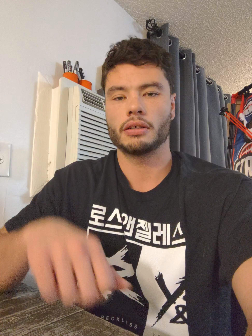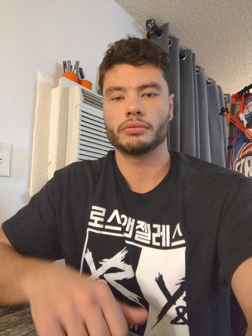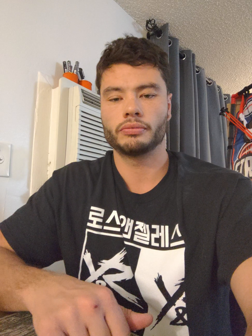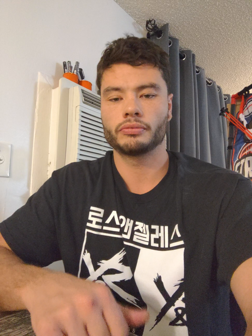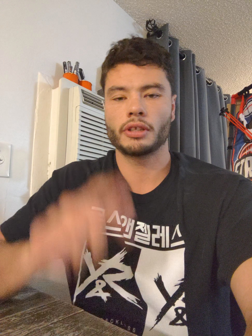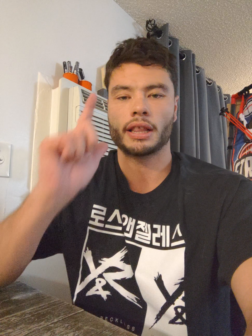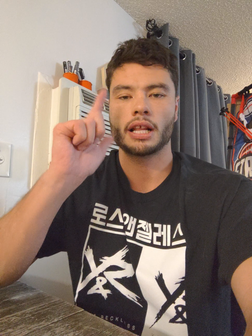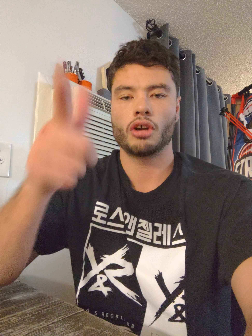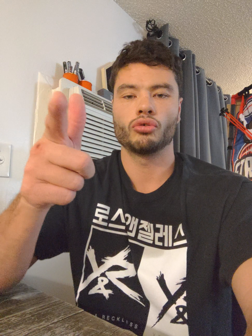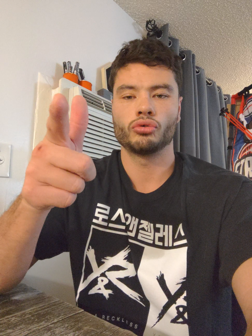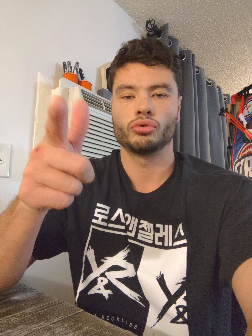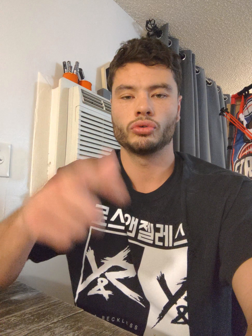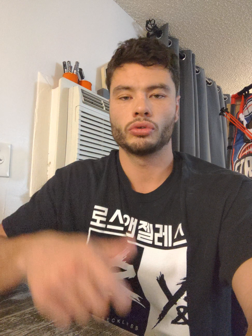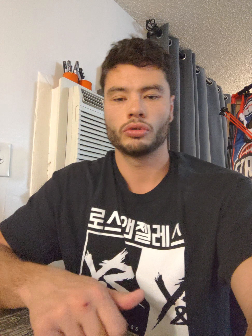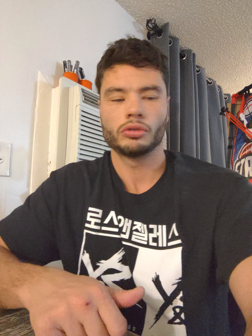later